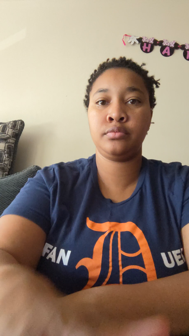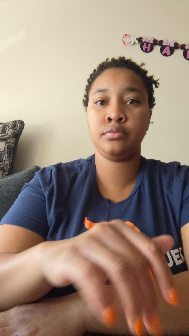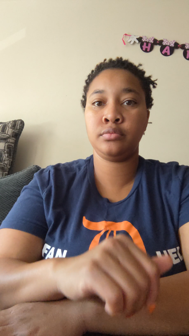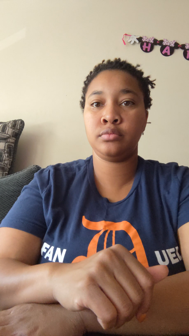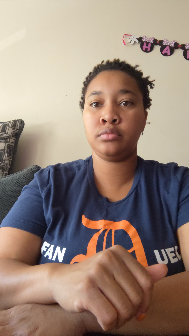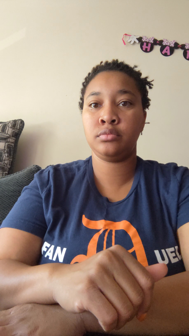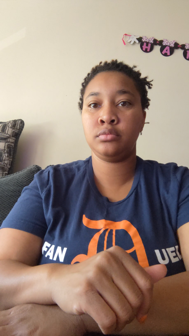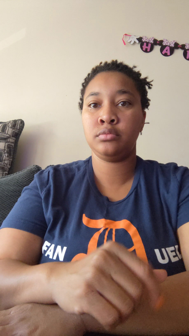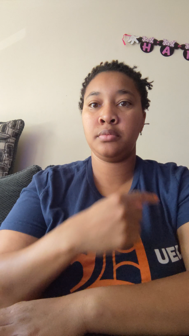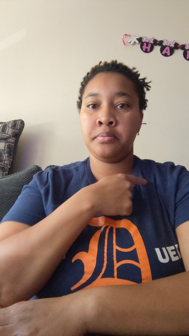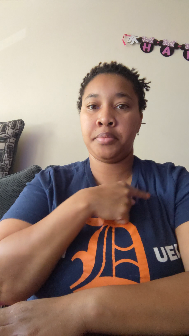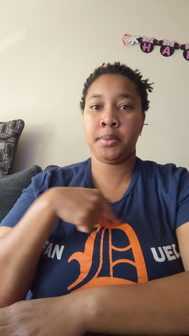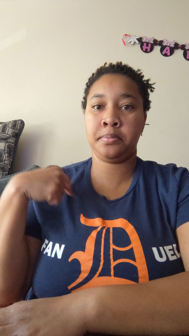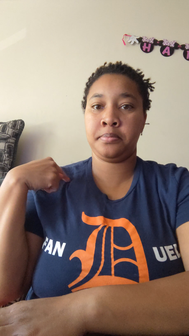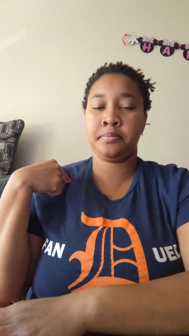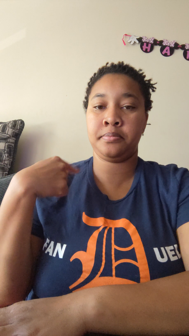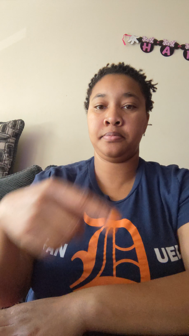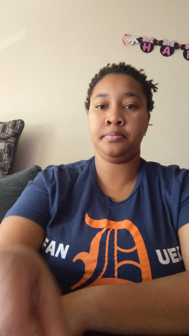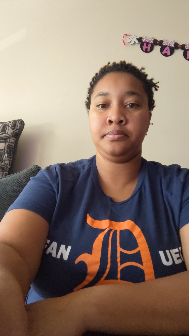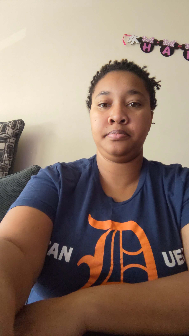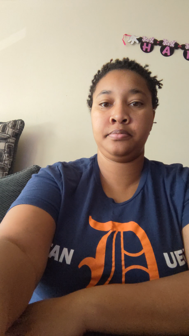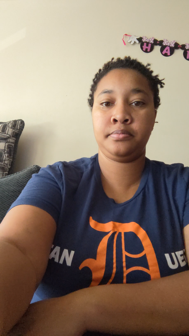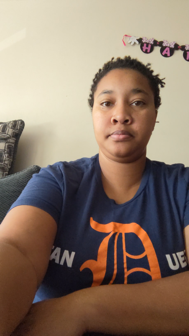bib